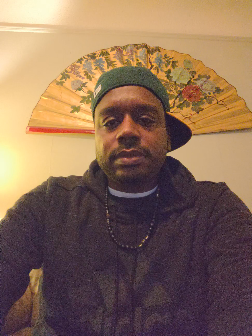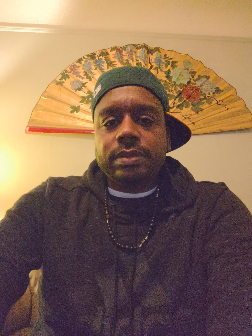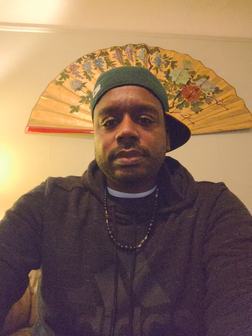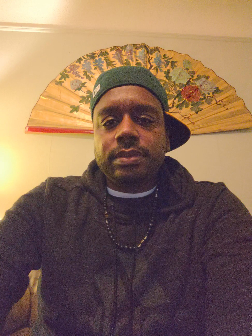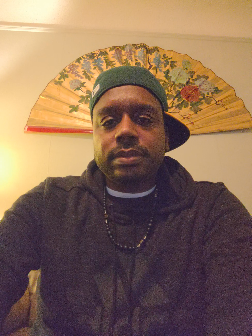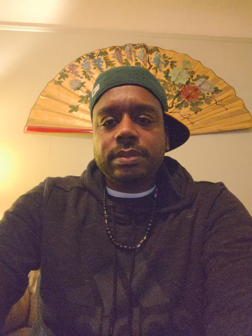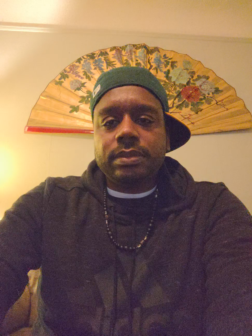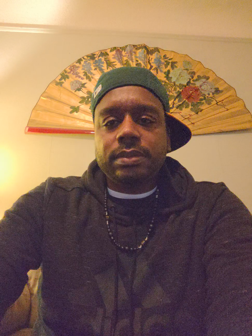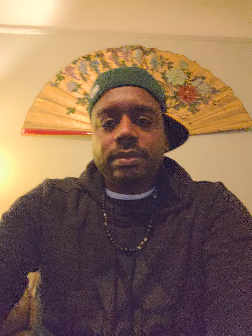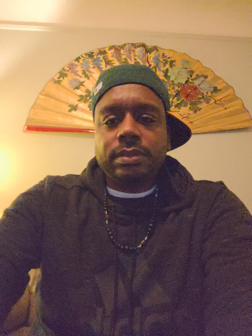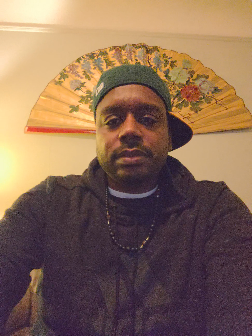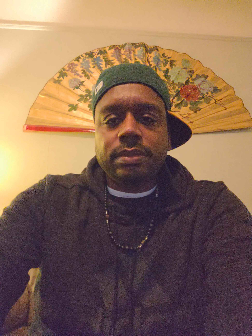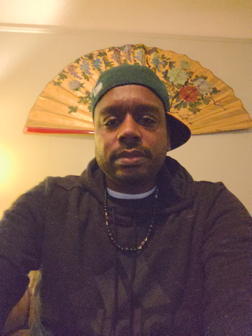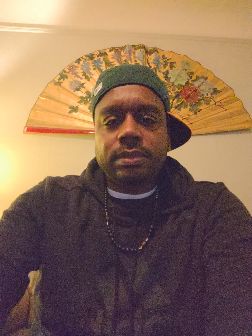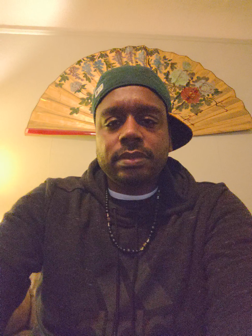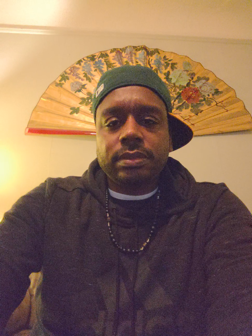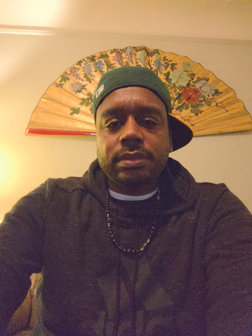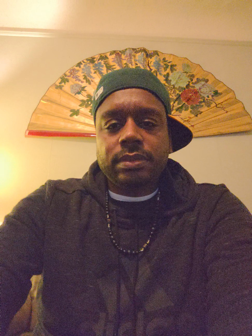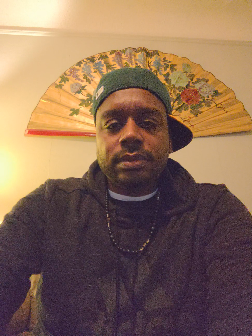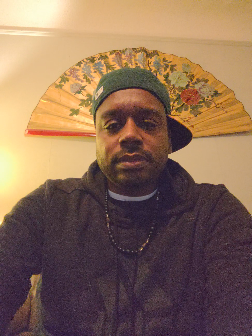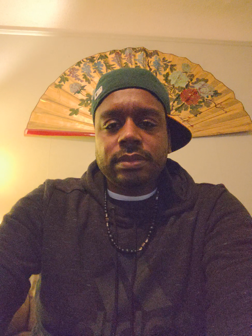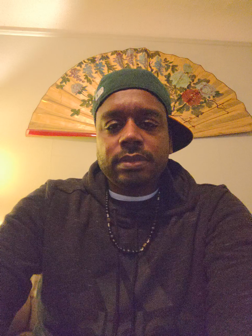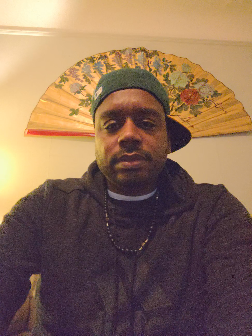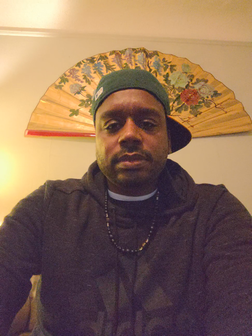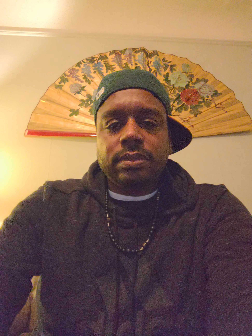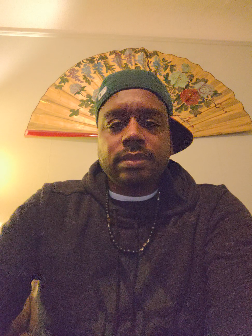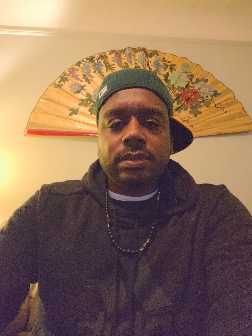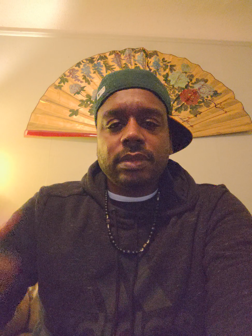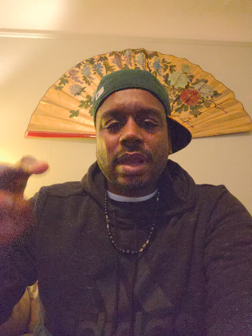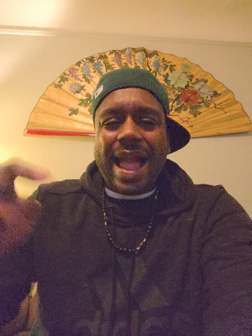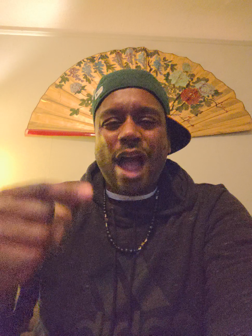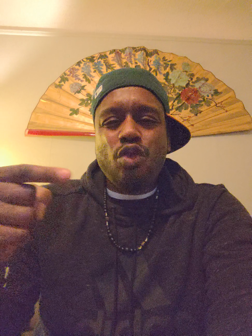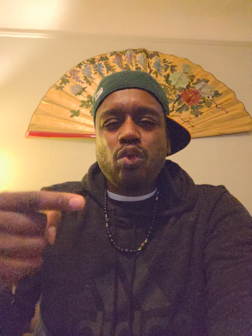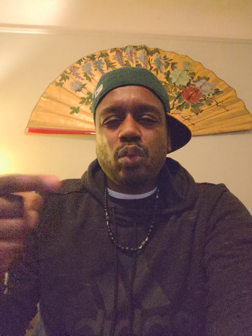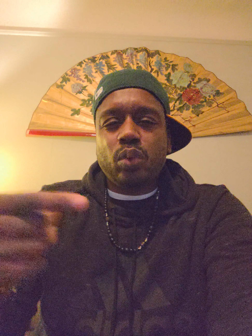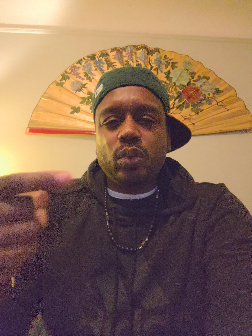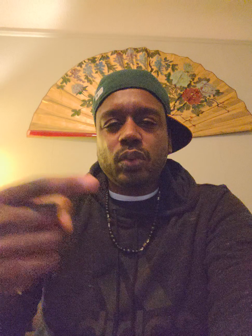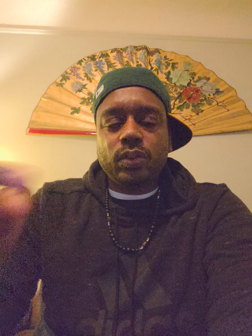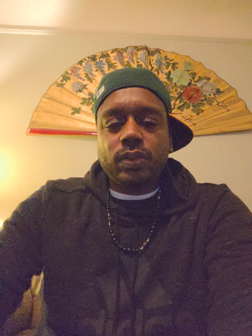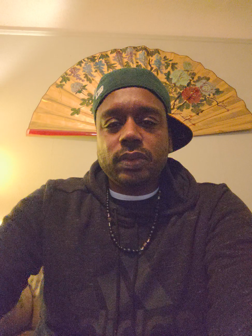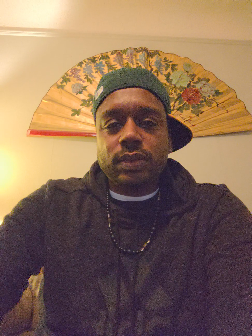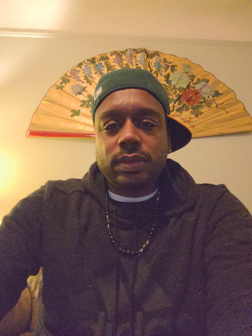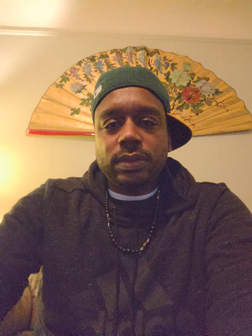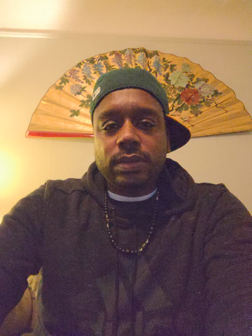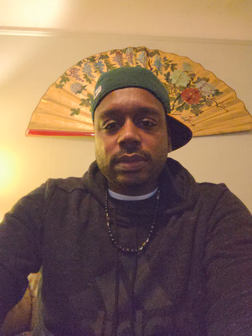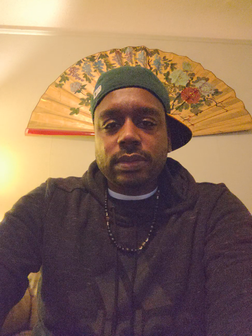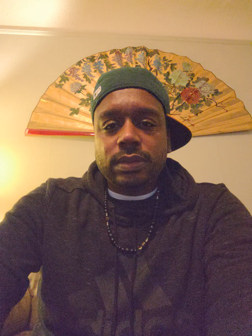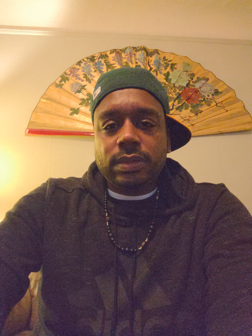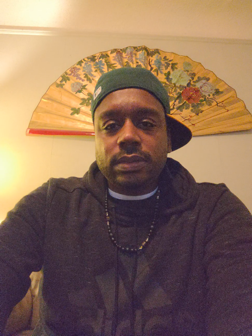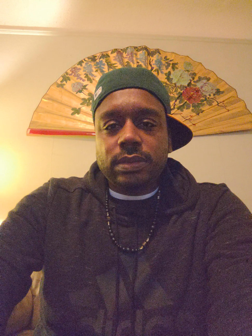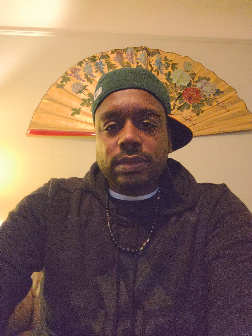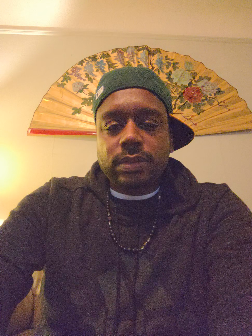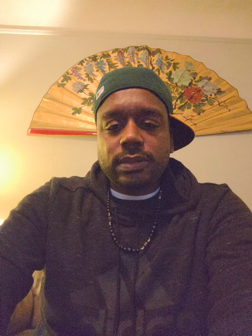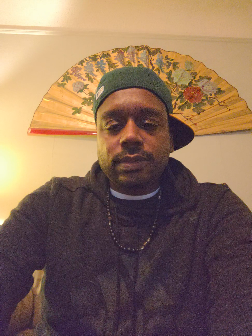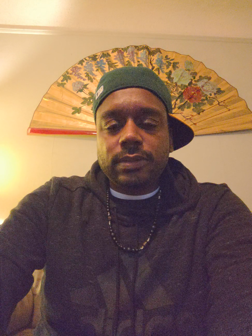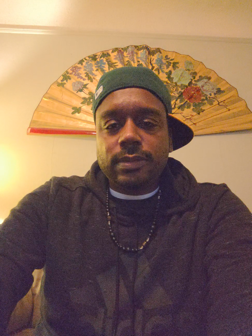owie